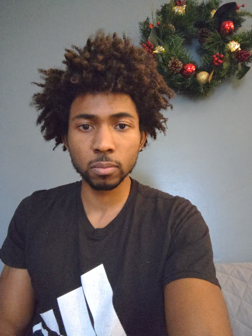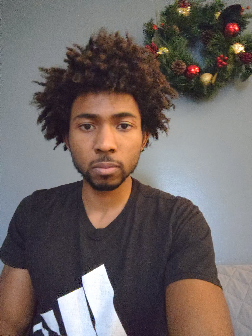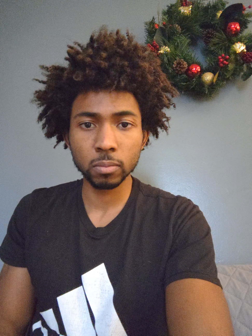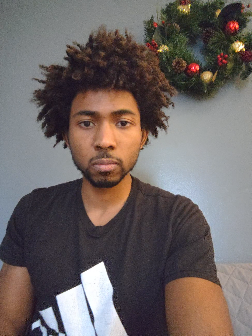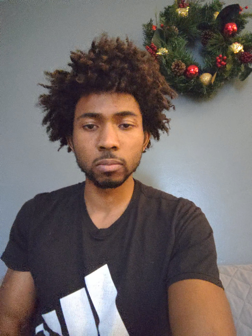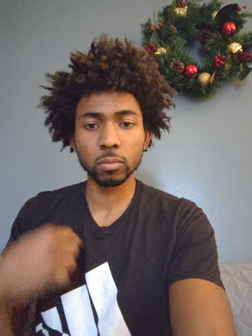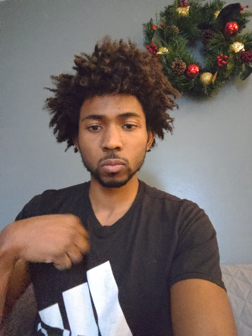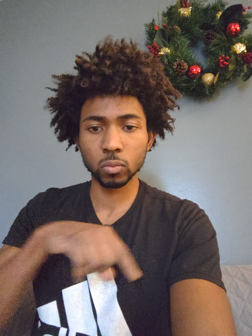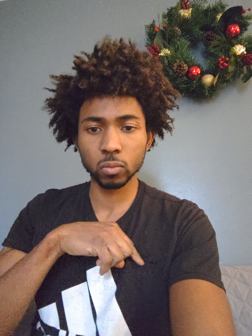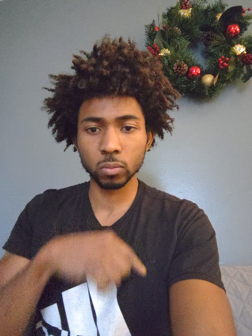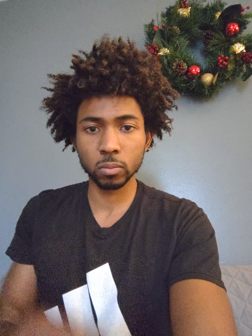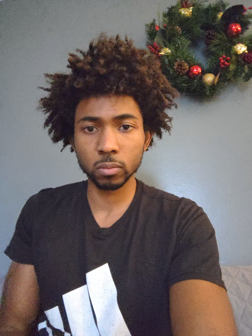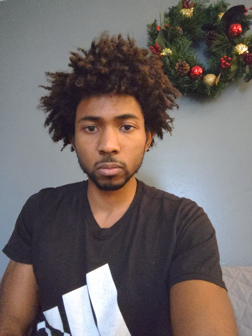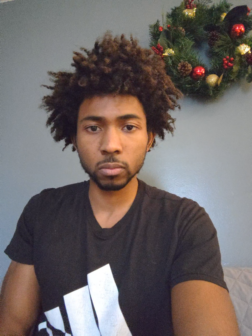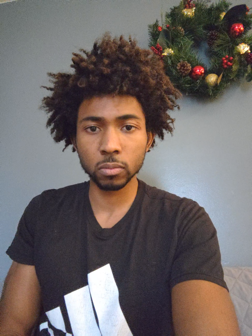we